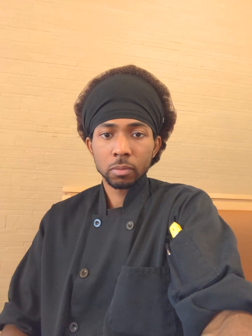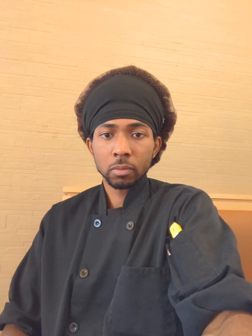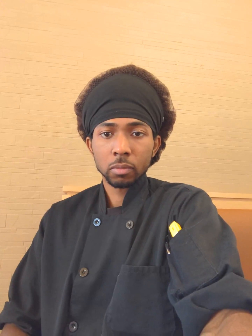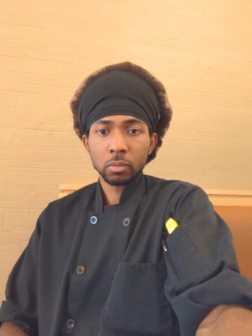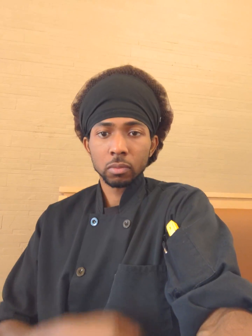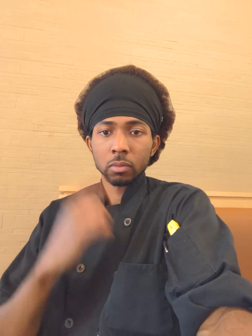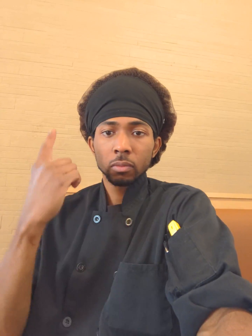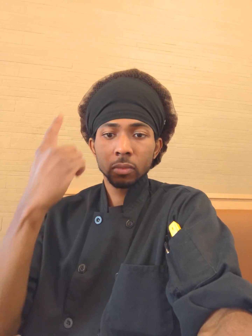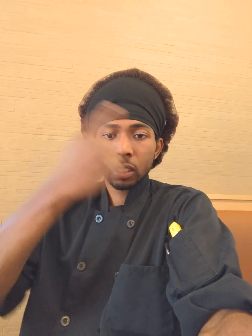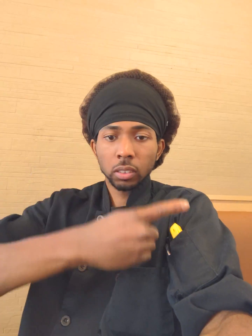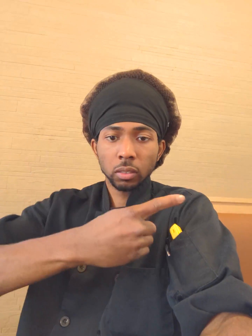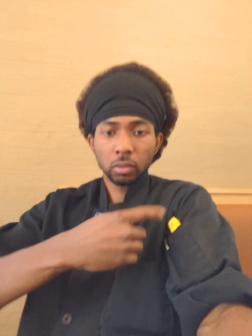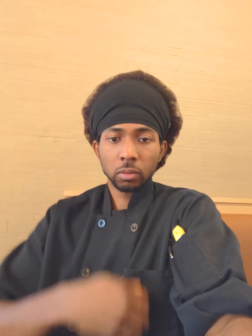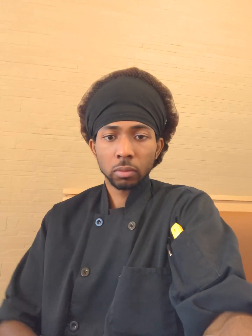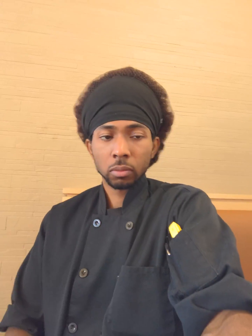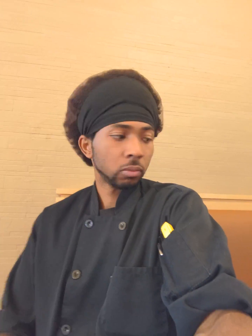day